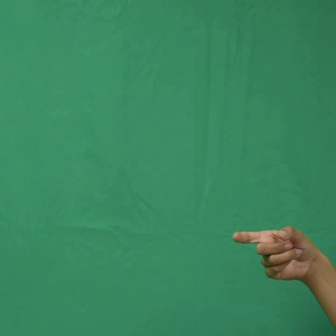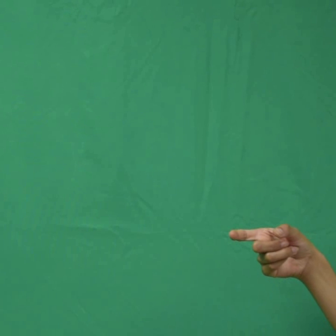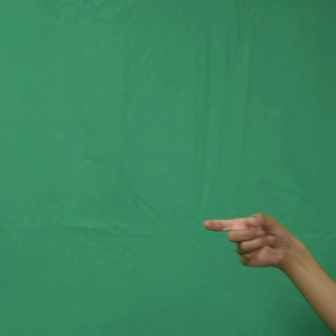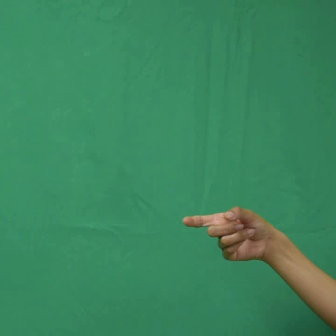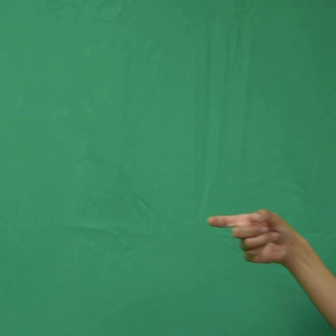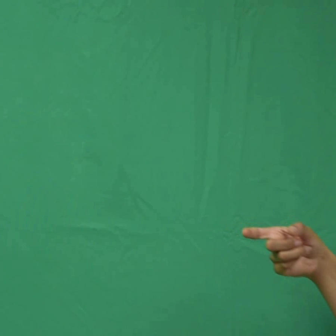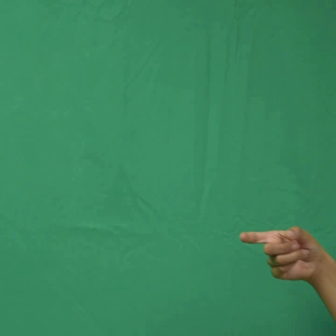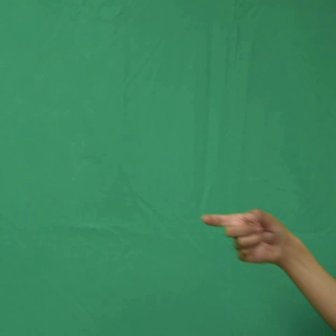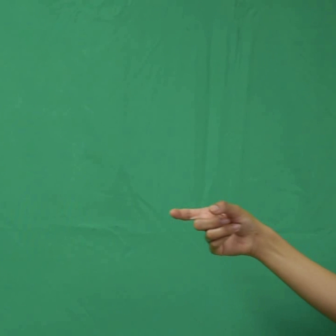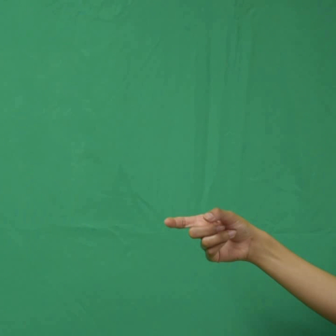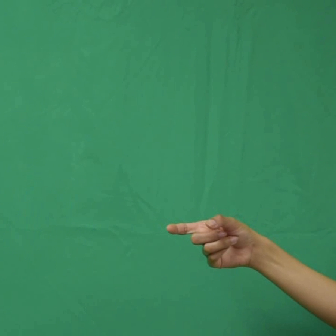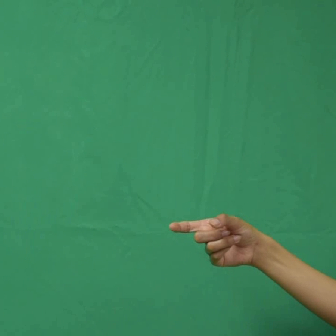X